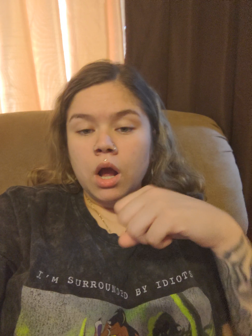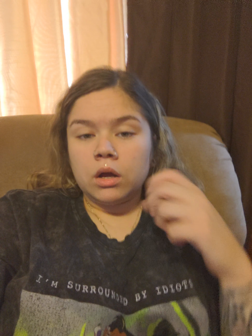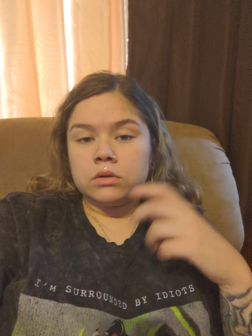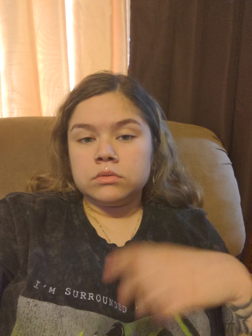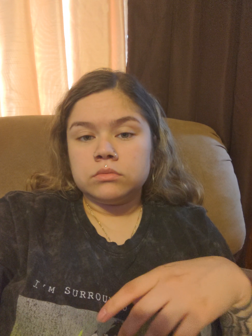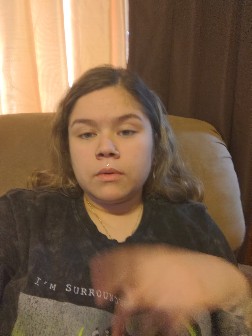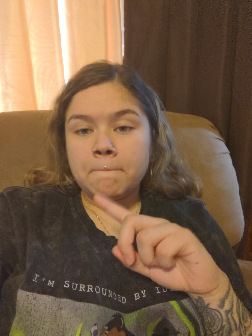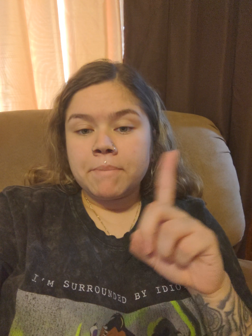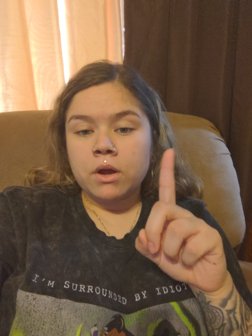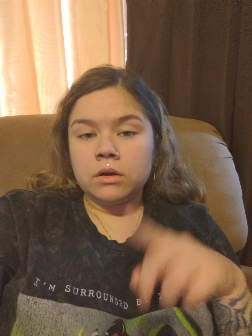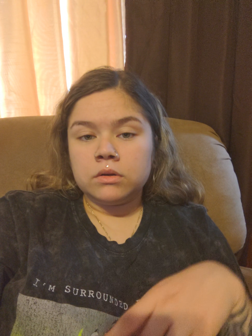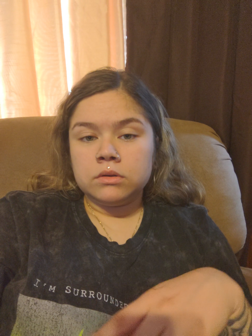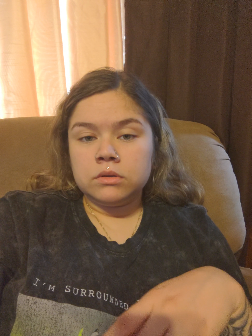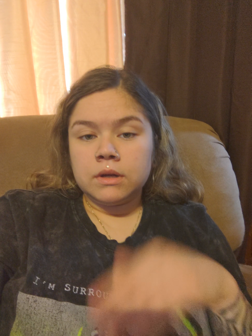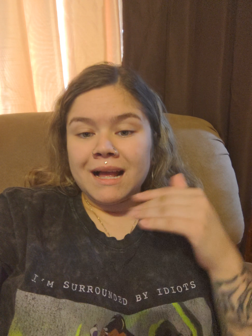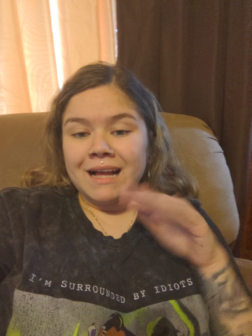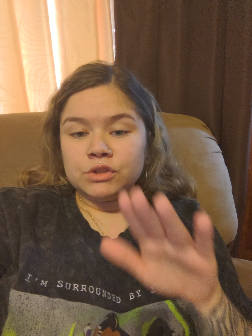but